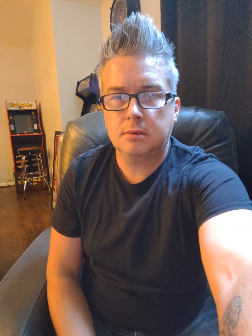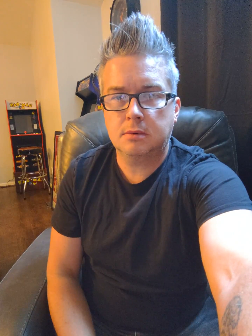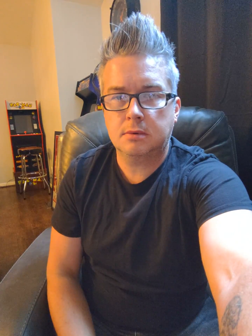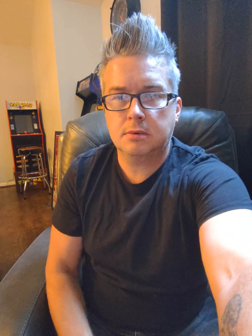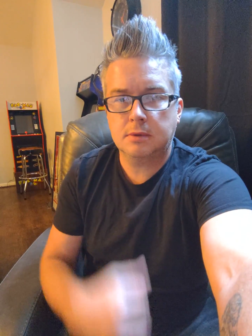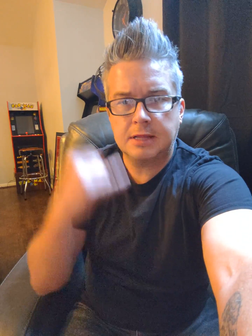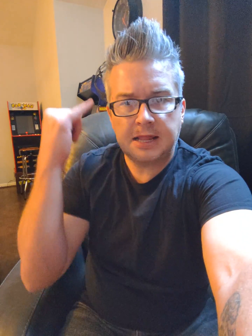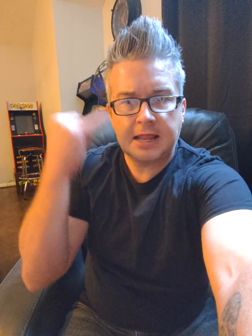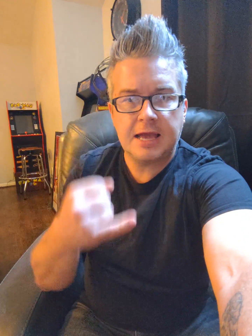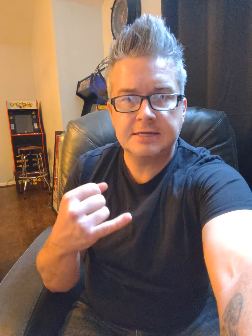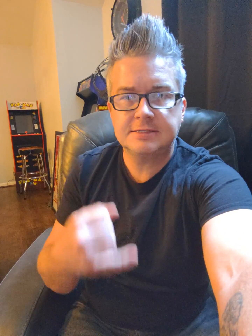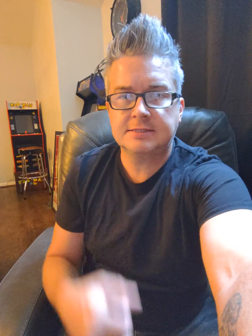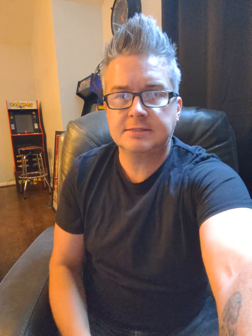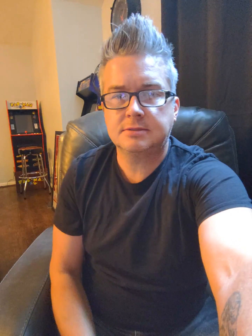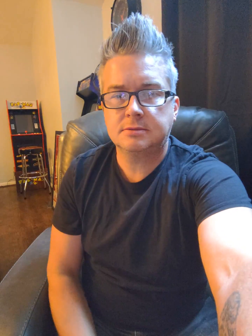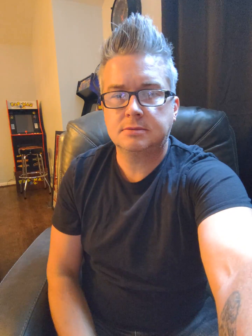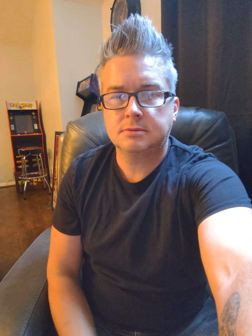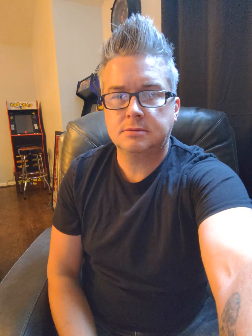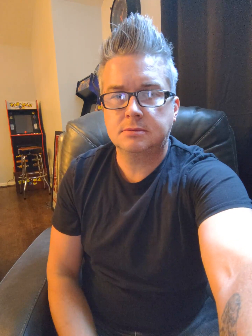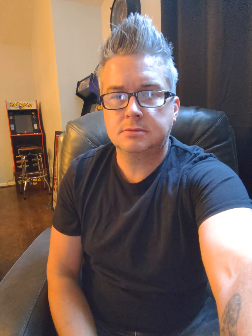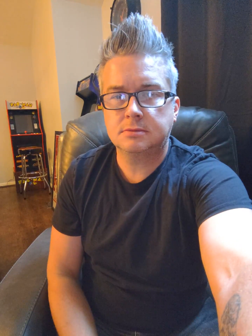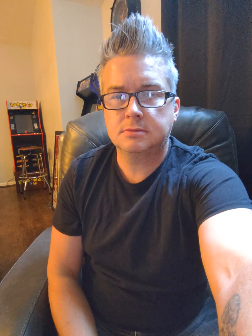last